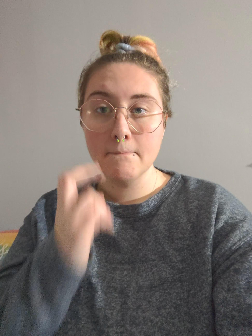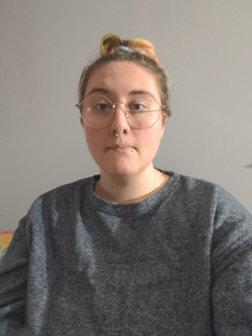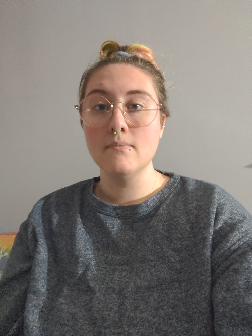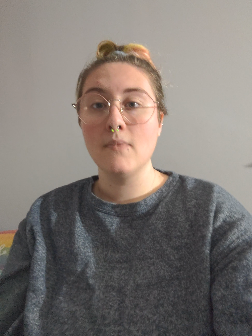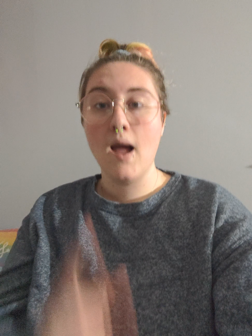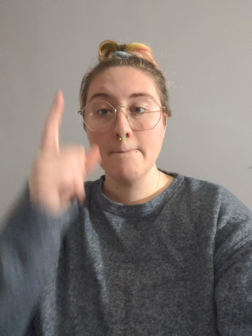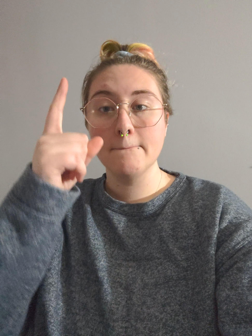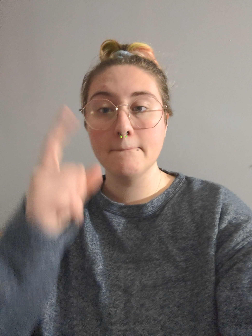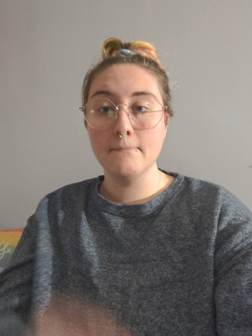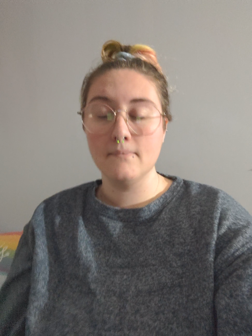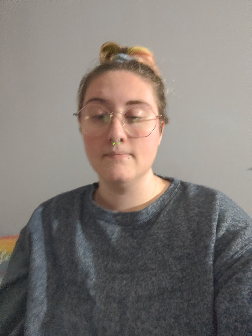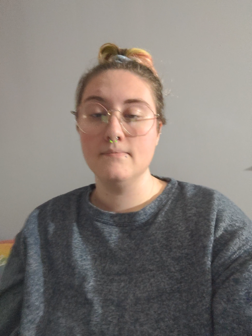up